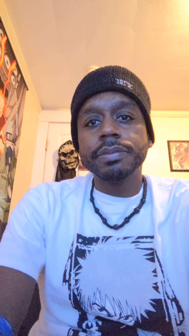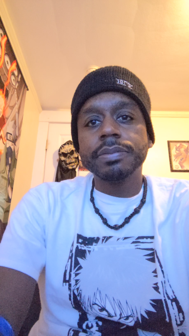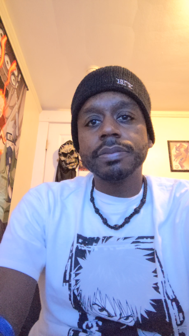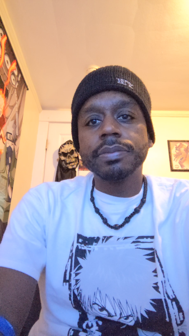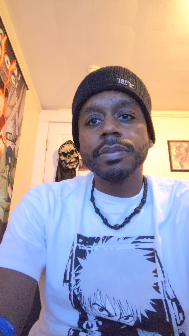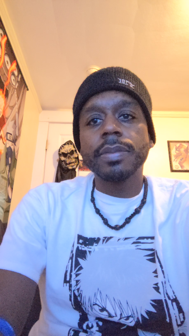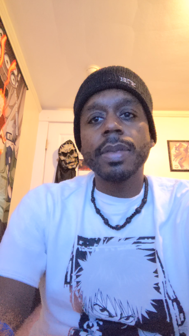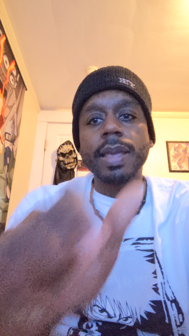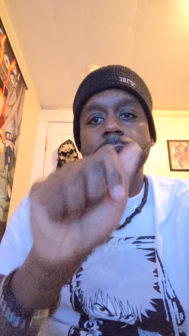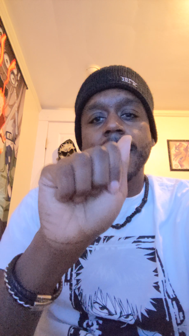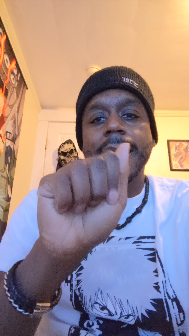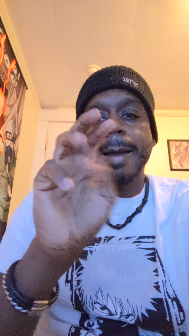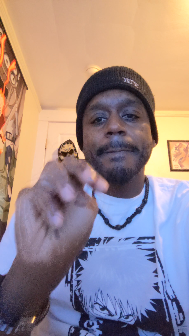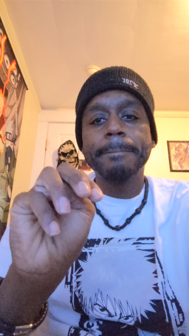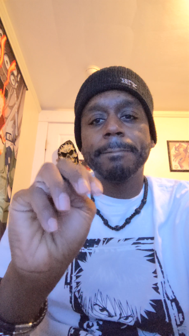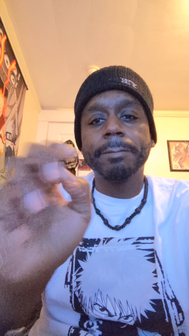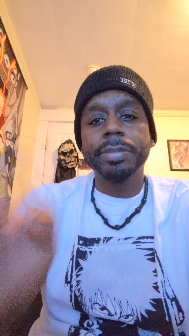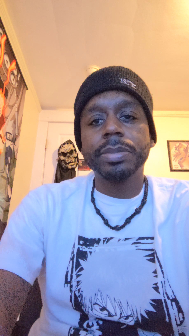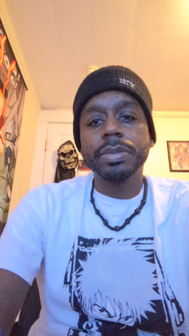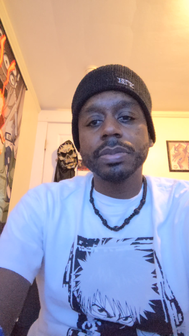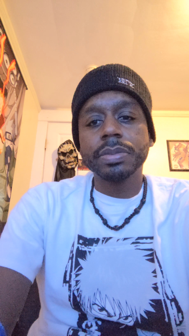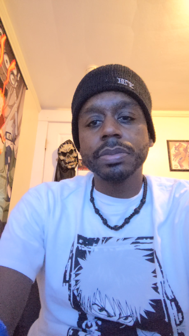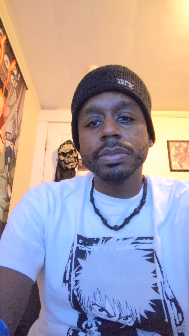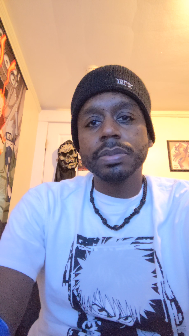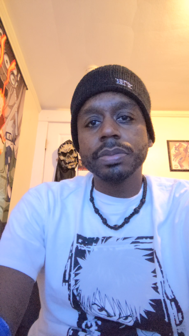am